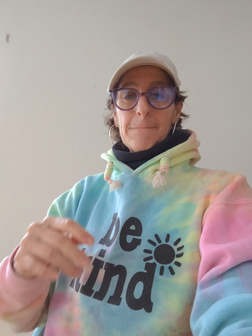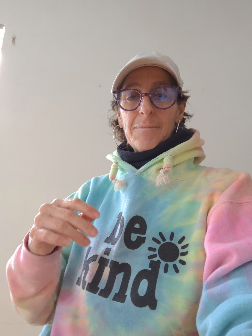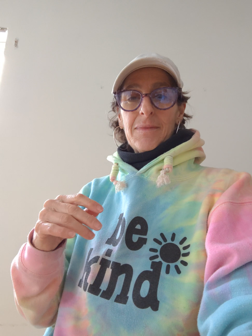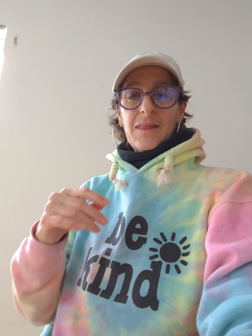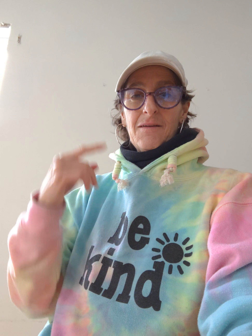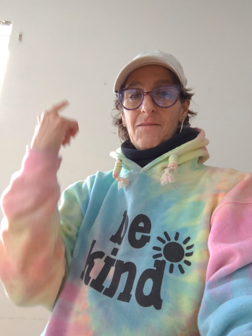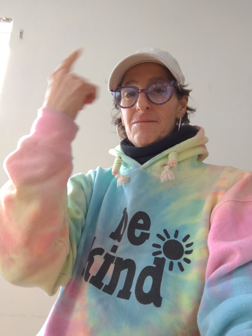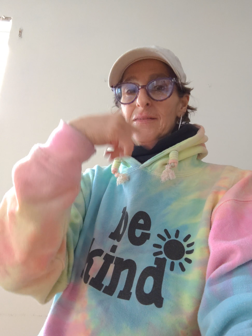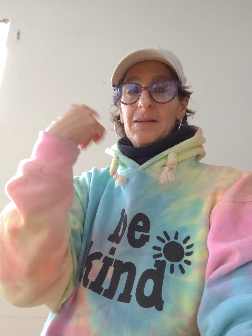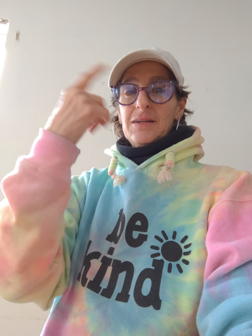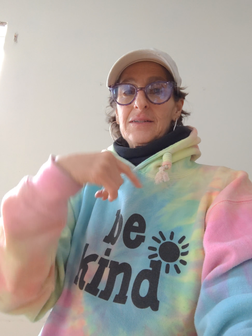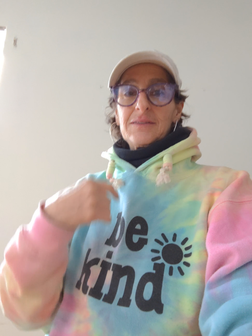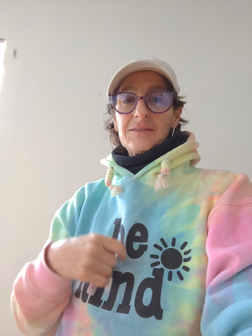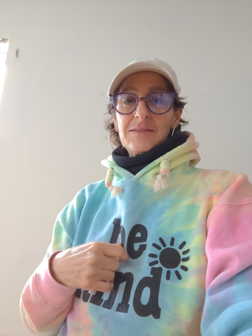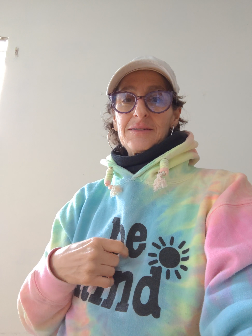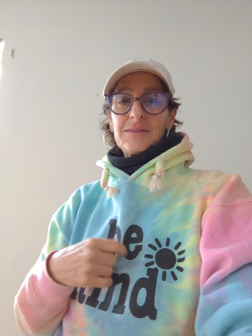face